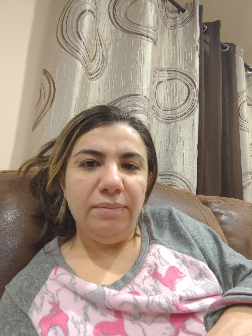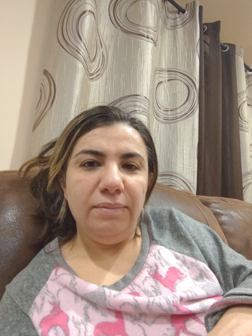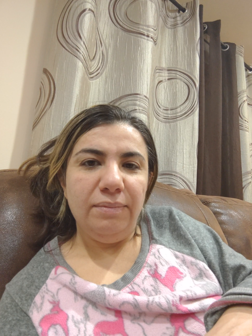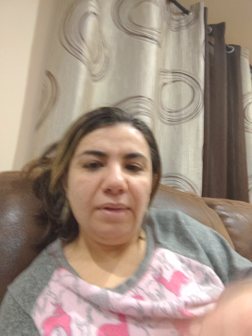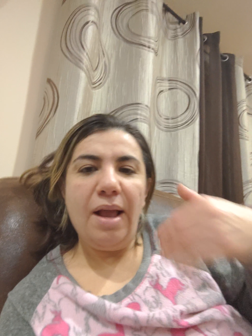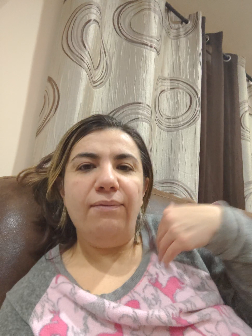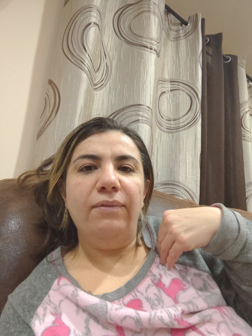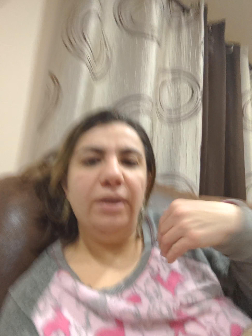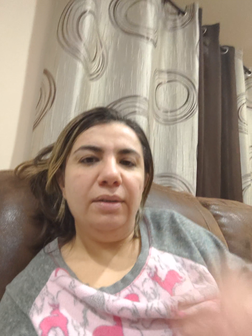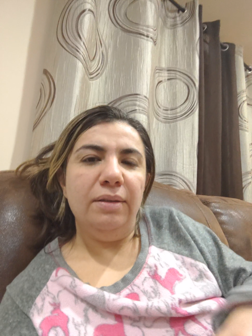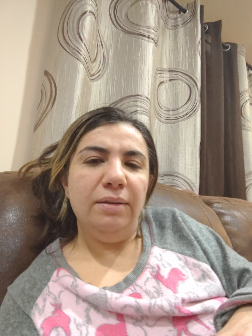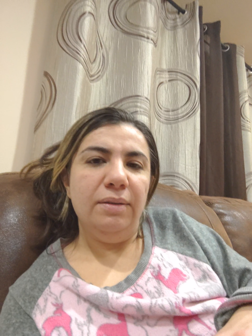have to